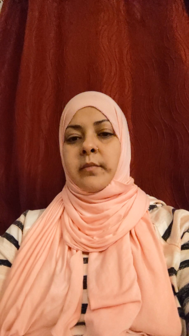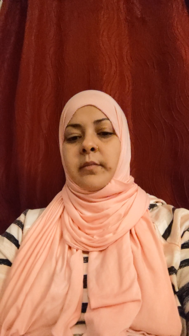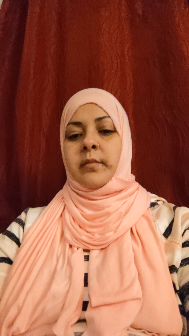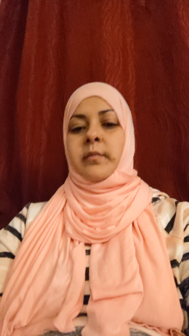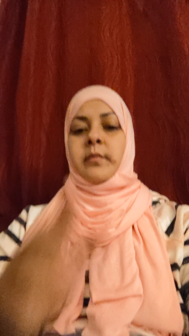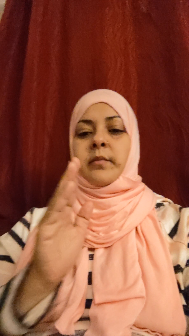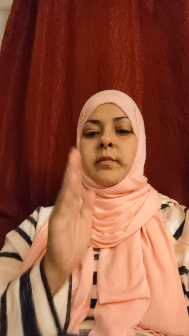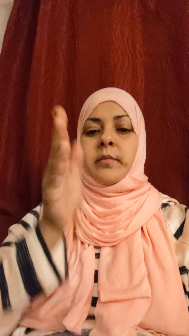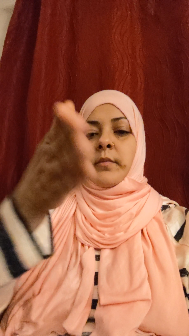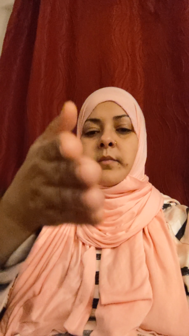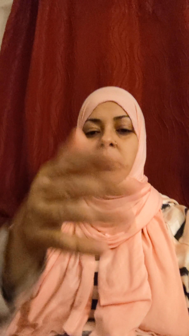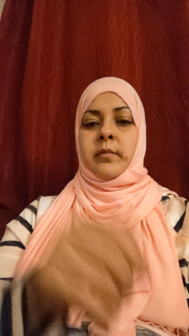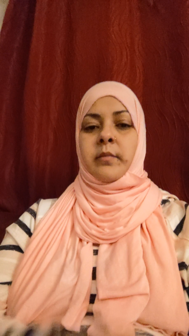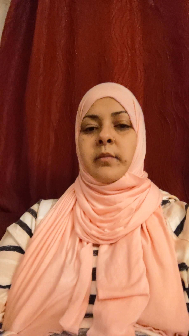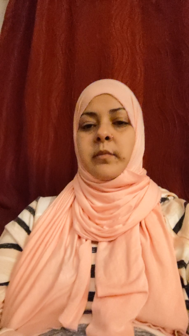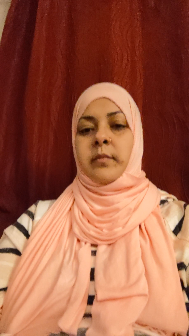over